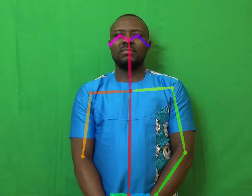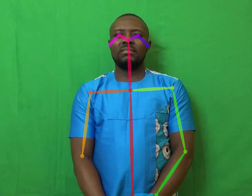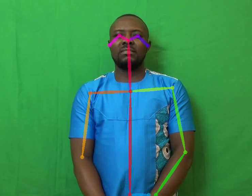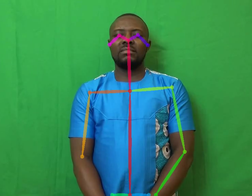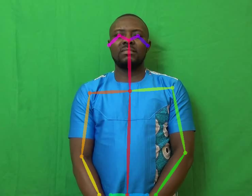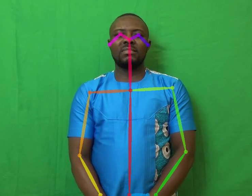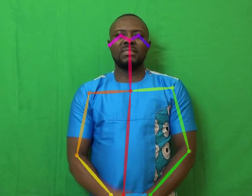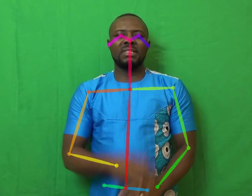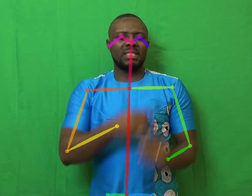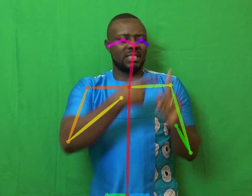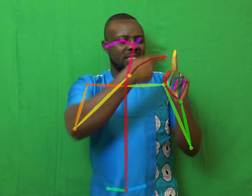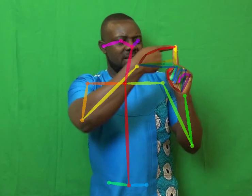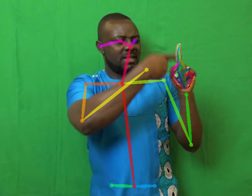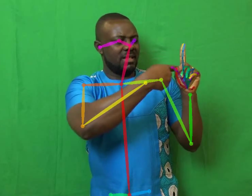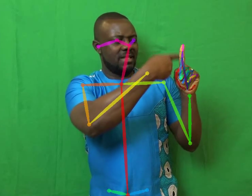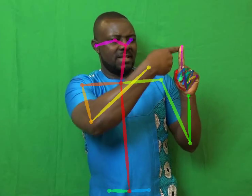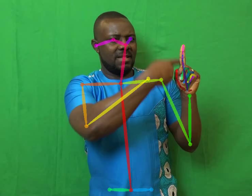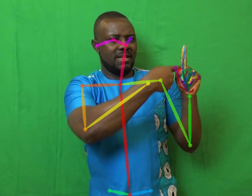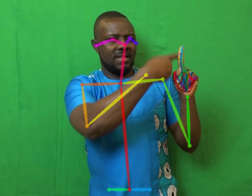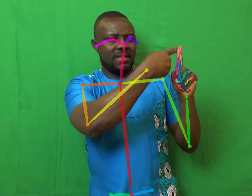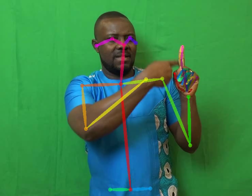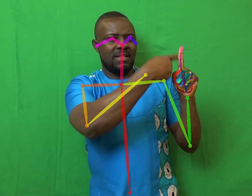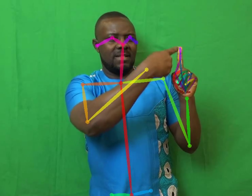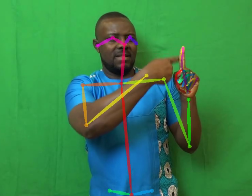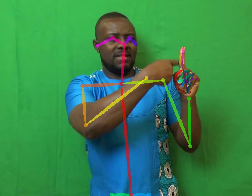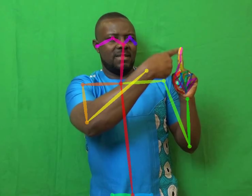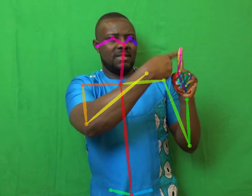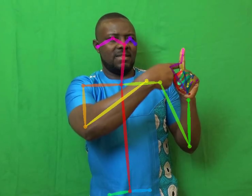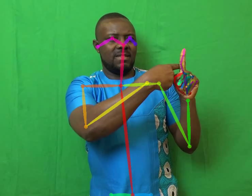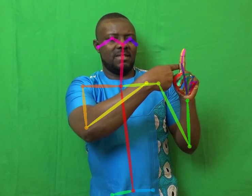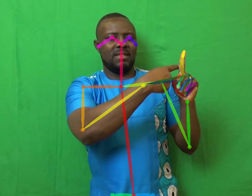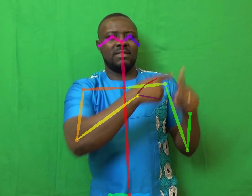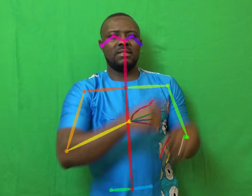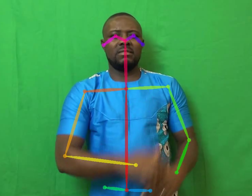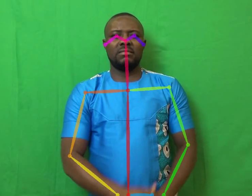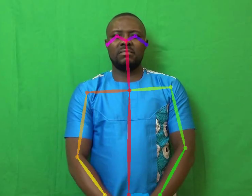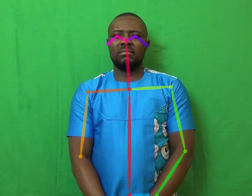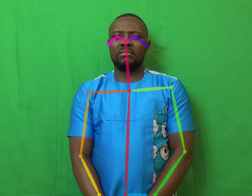temperature